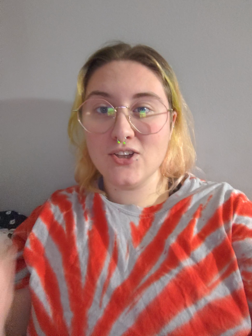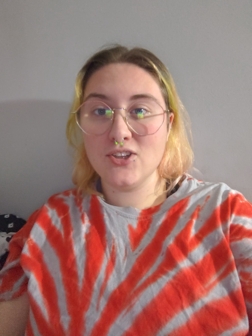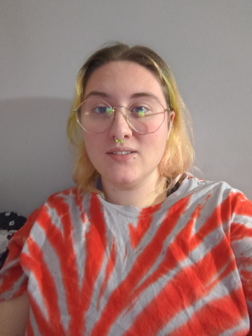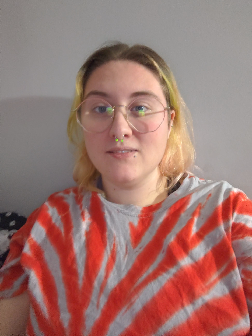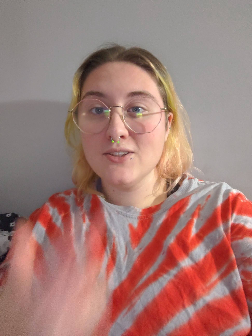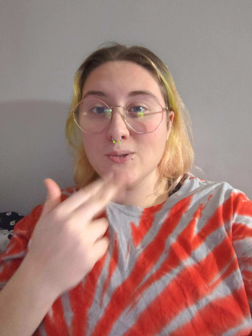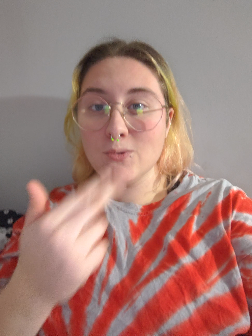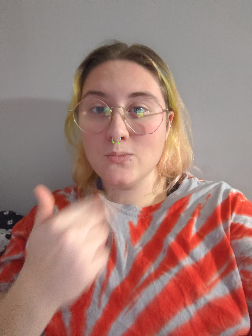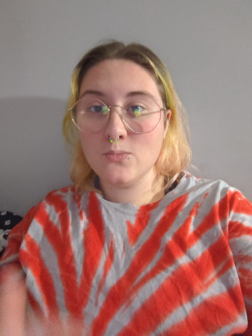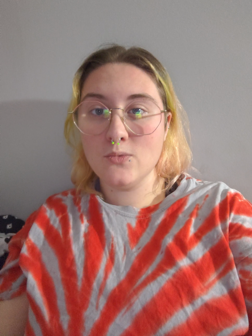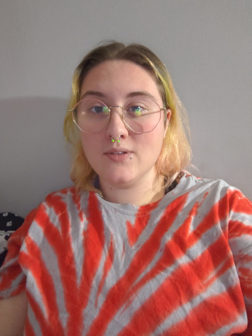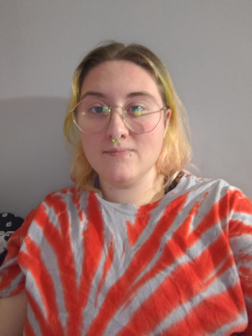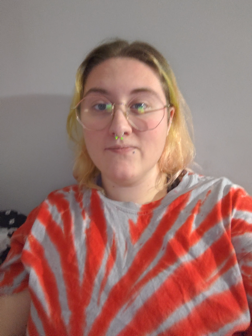cute